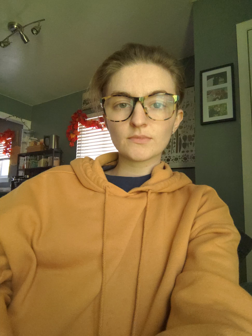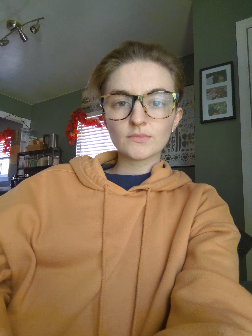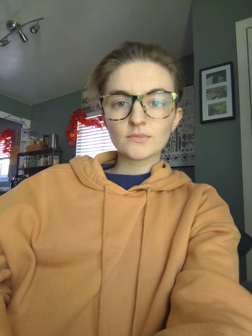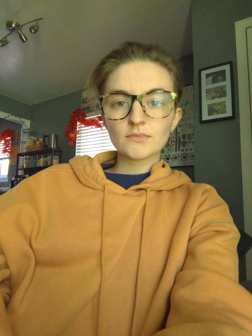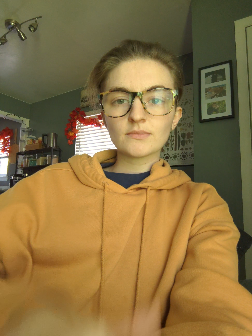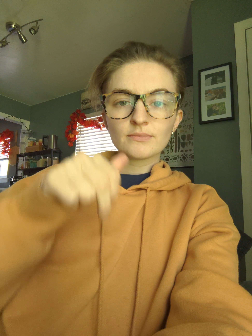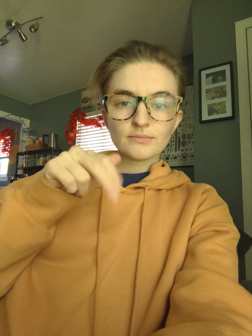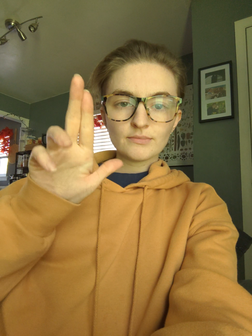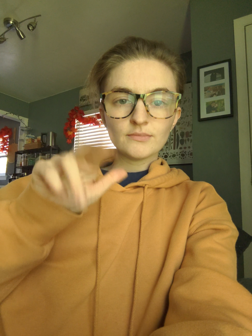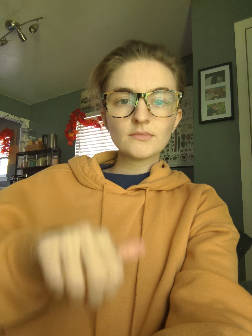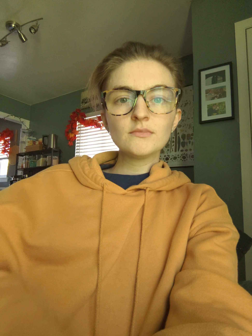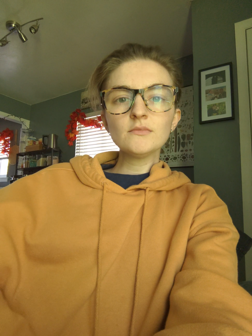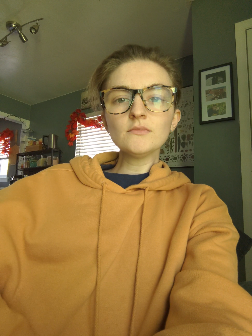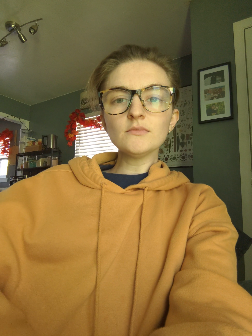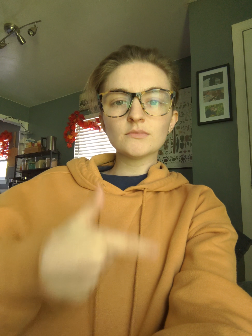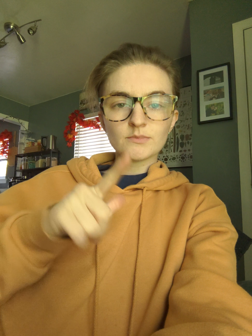lick